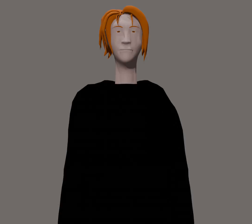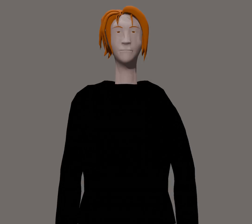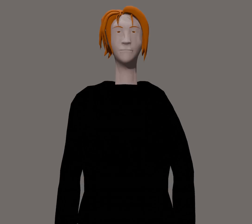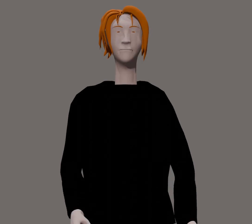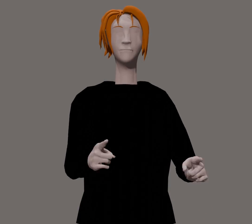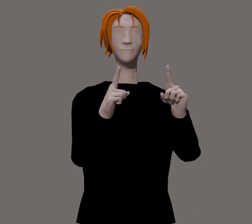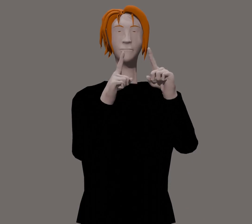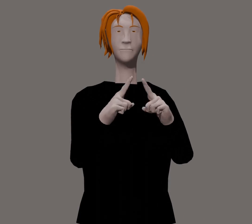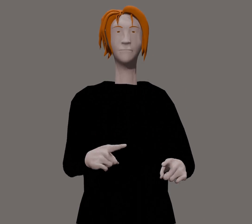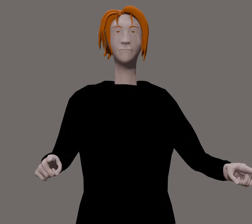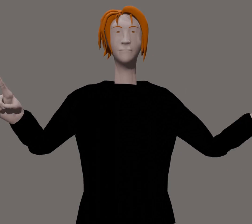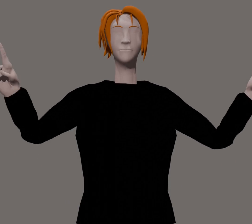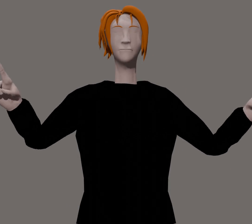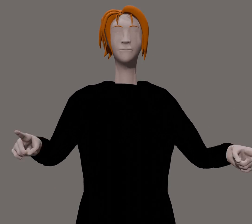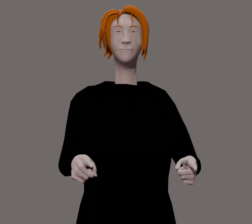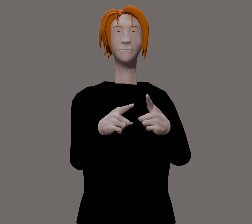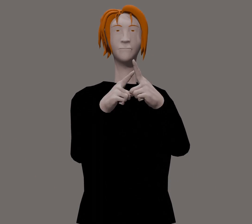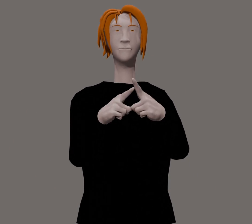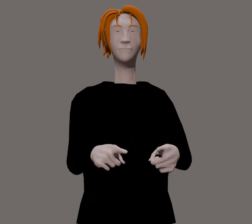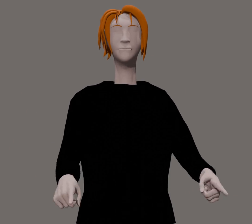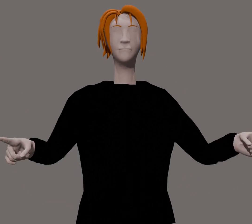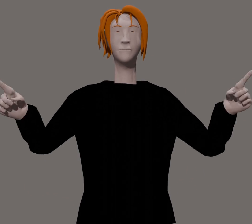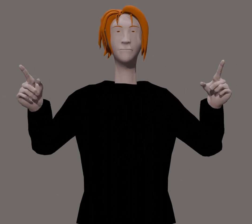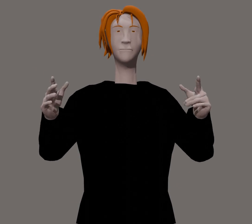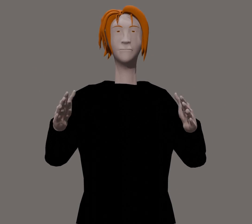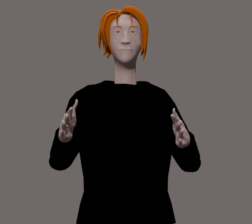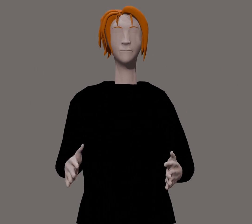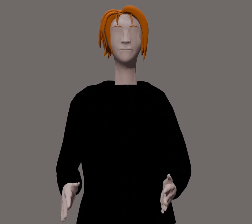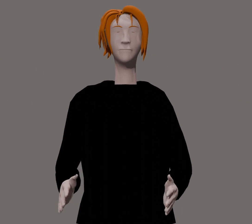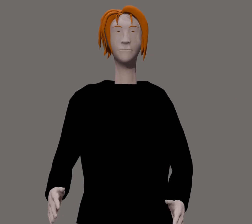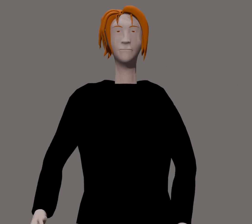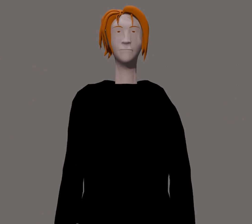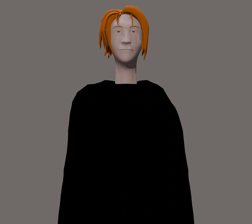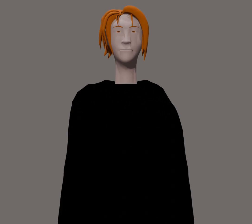SG ASL Conductor CC